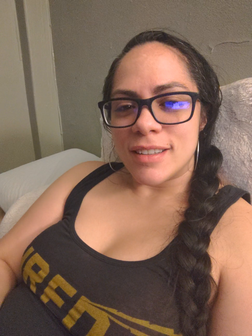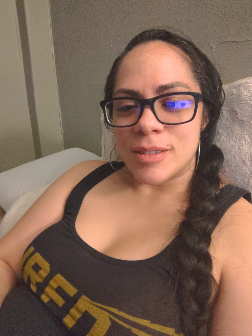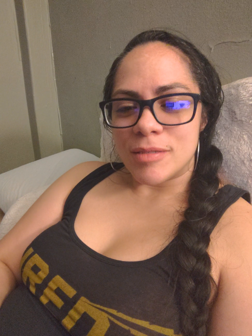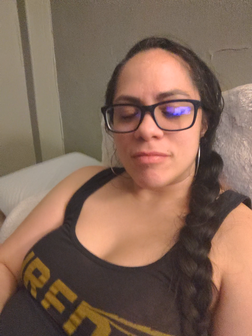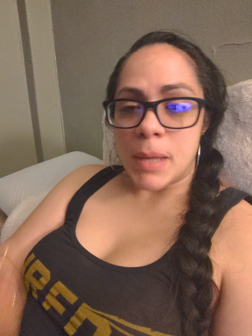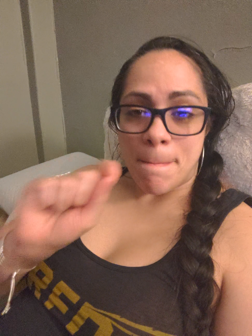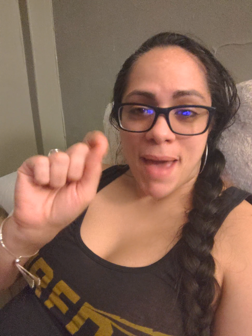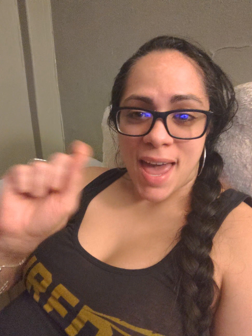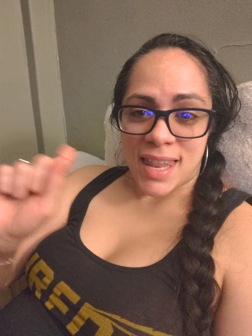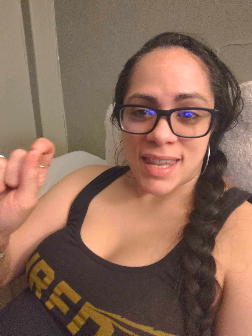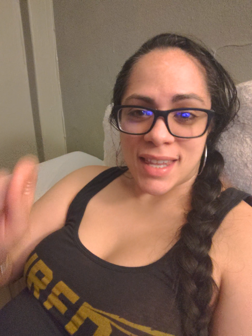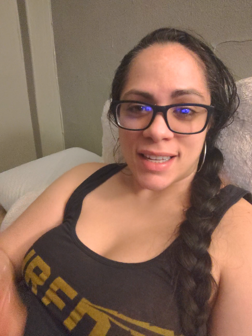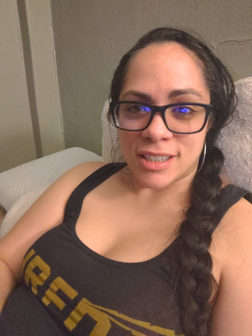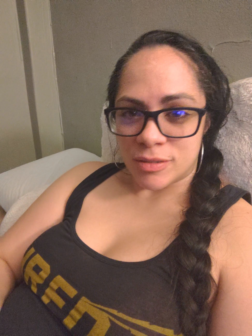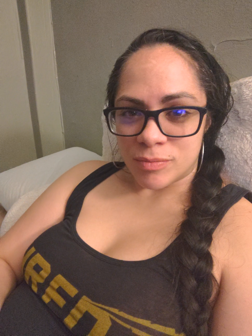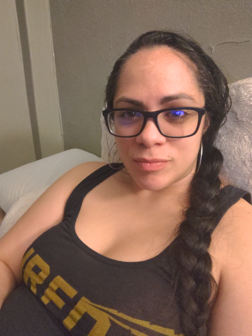pen